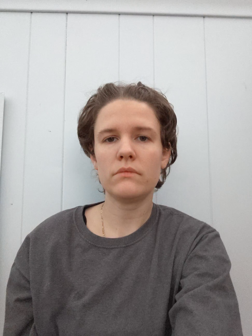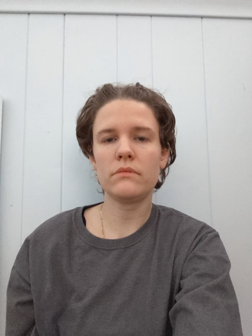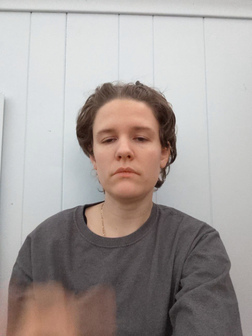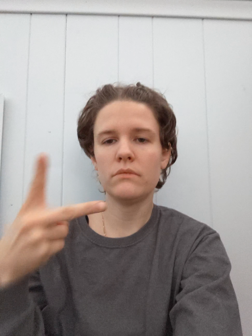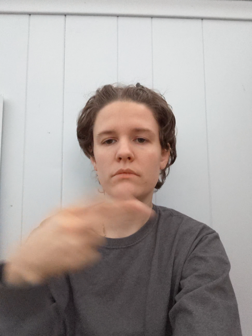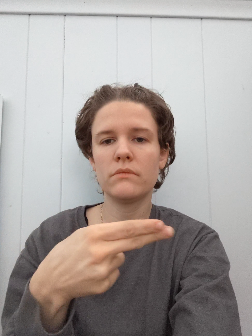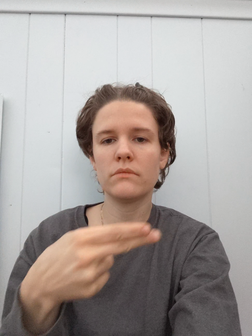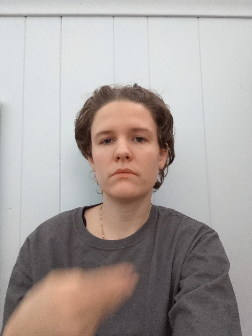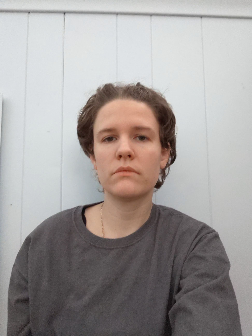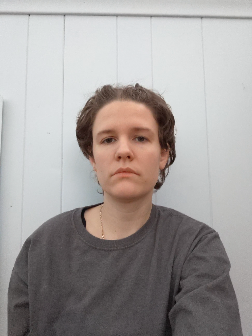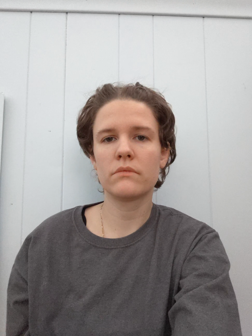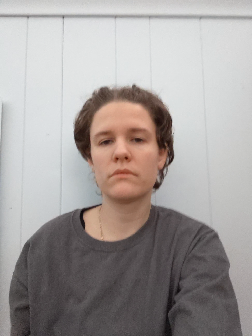cut